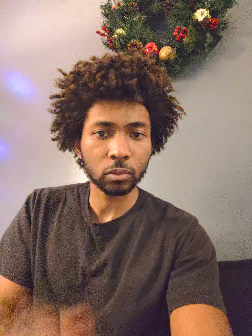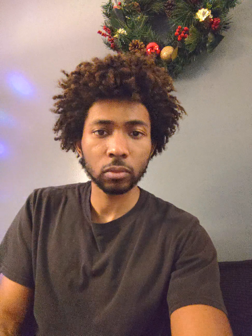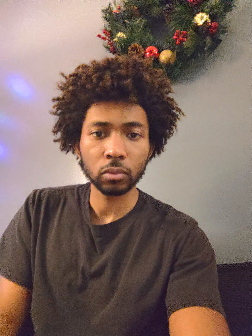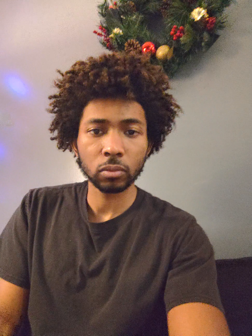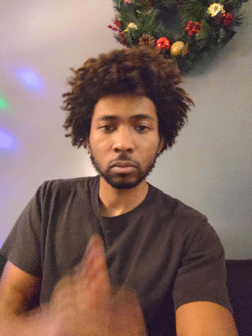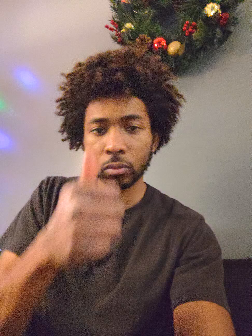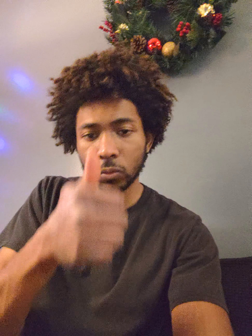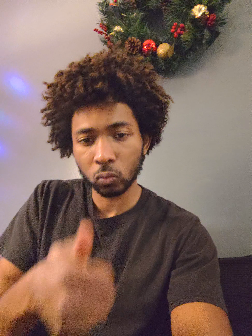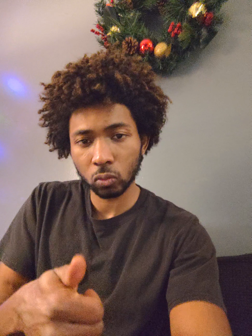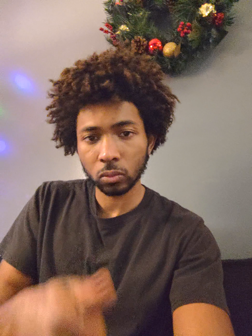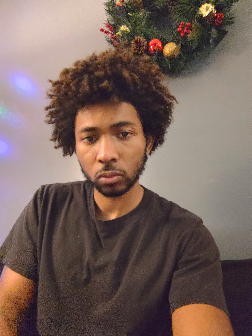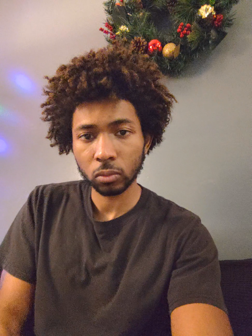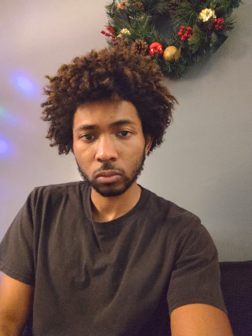every